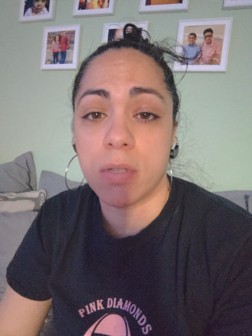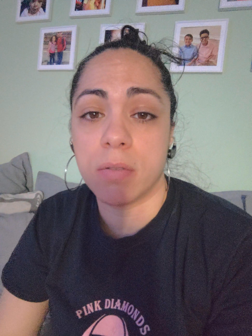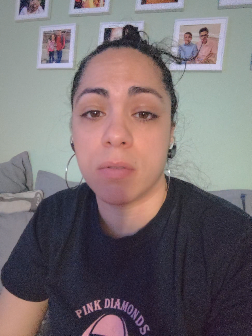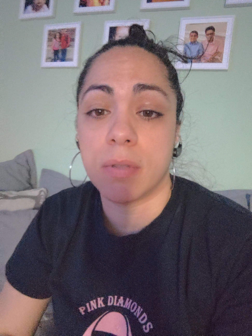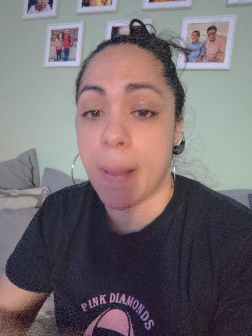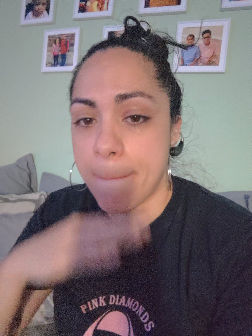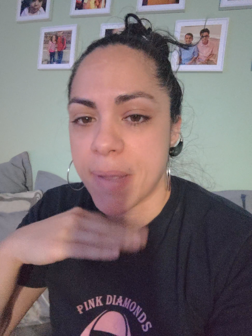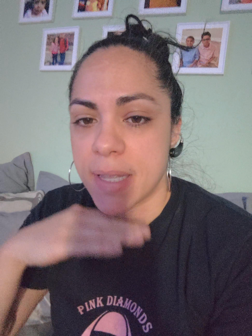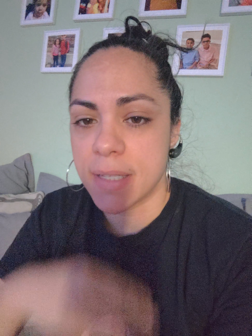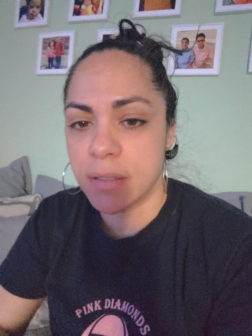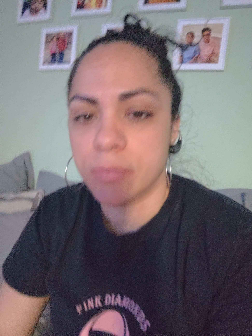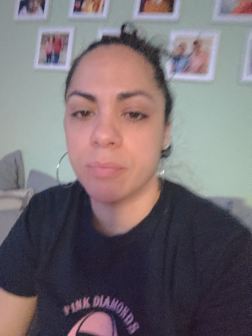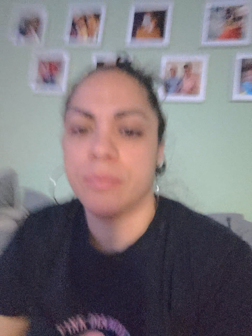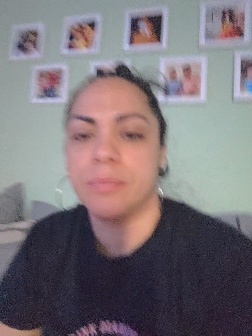pig